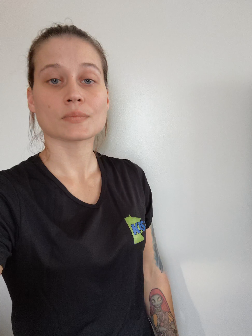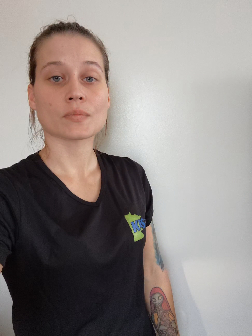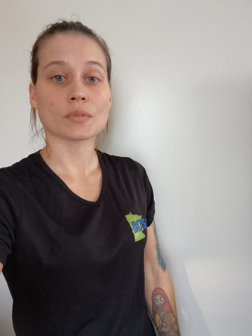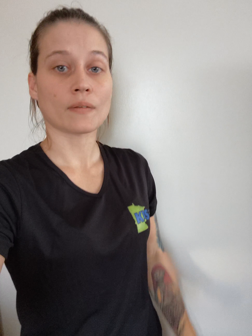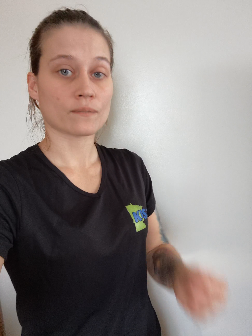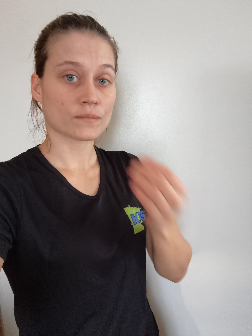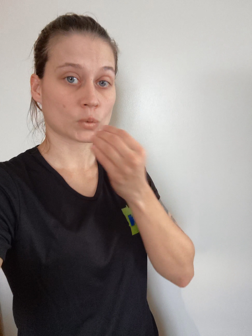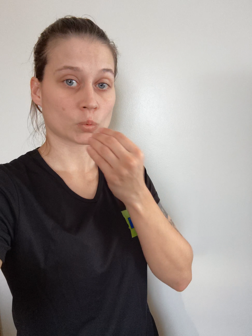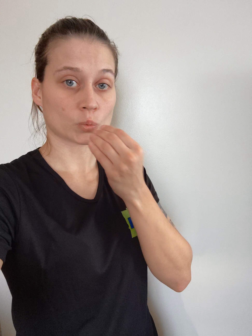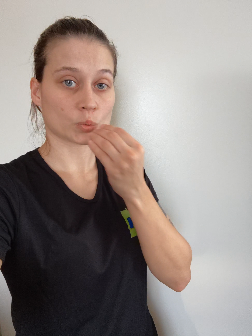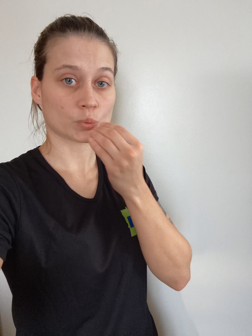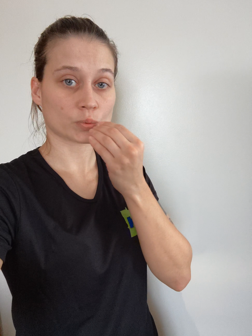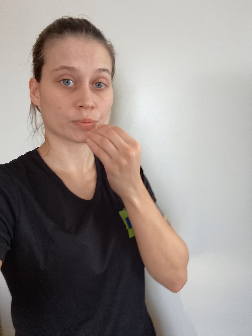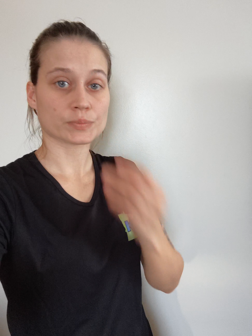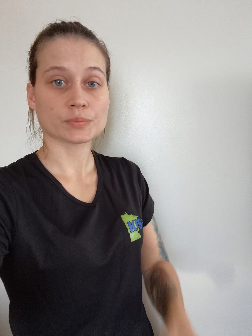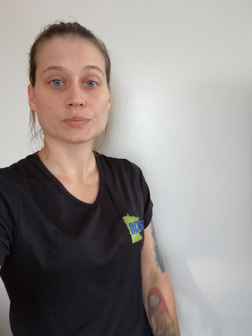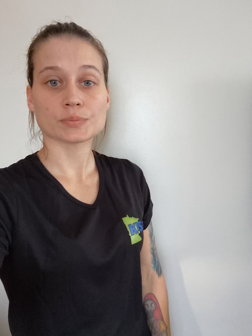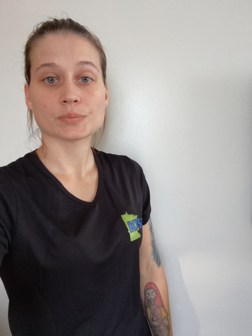food